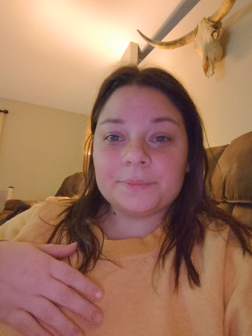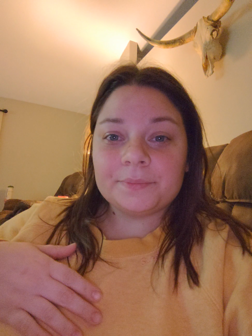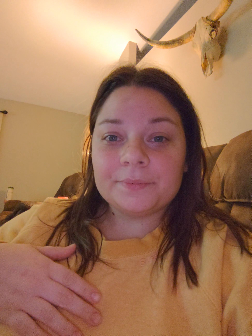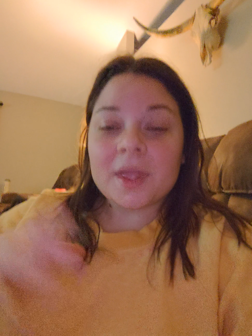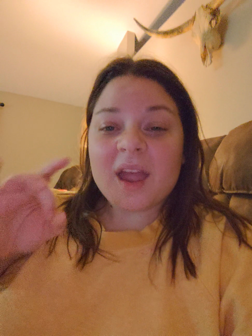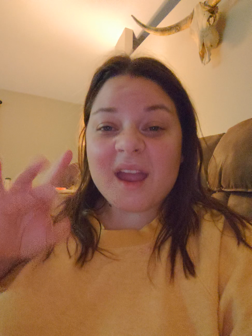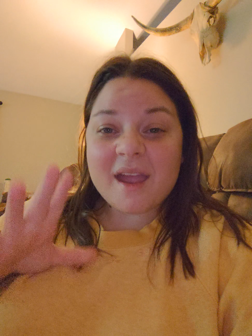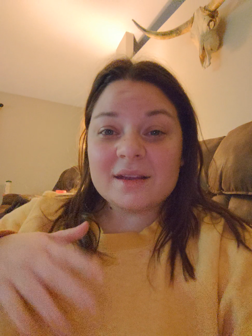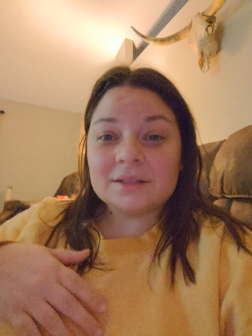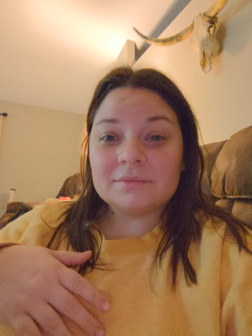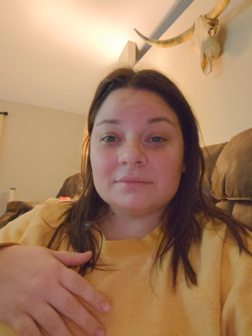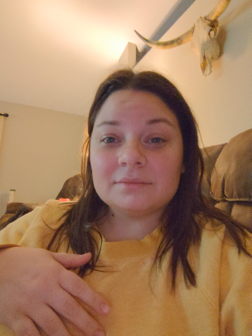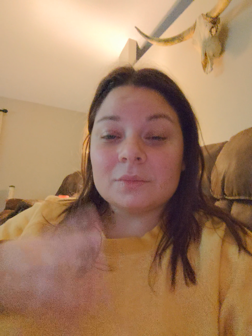hate